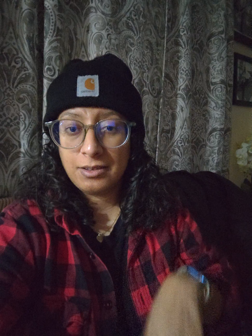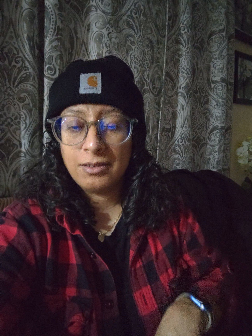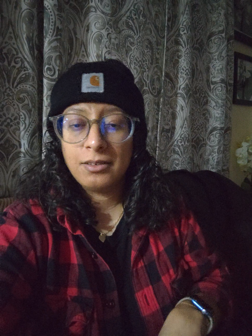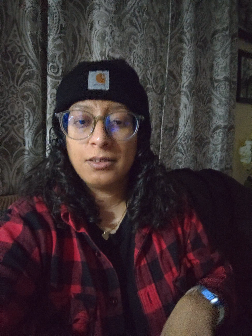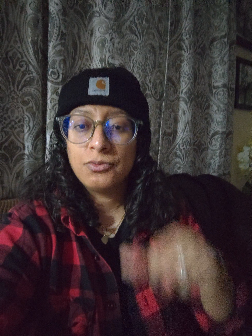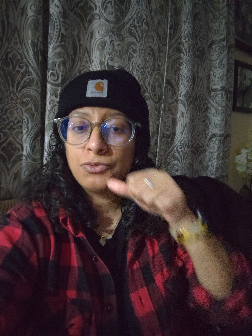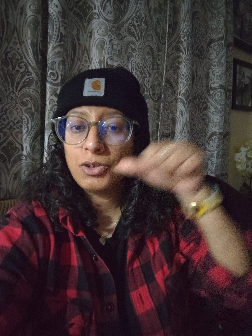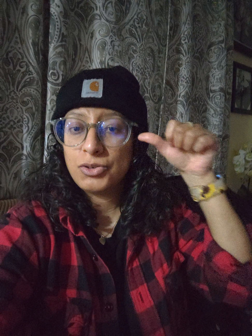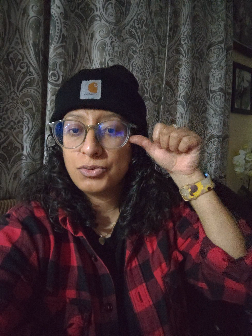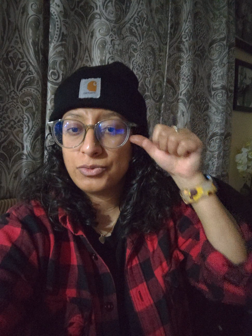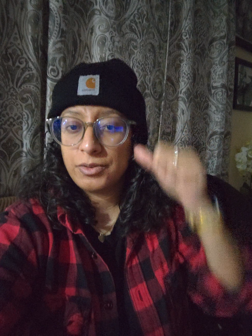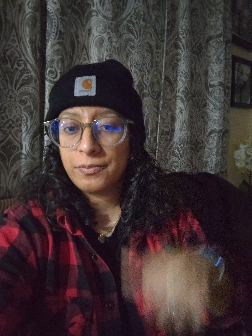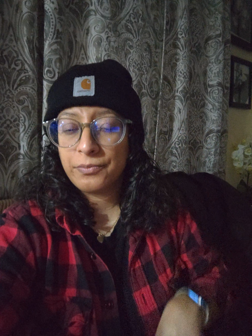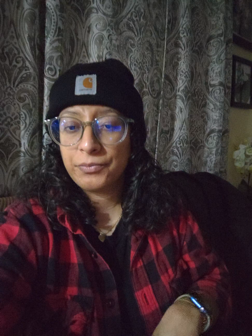yesterday